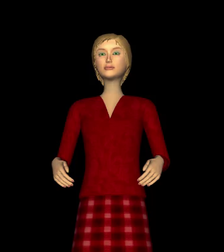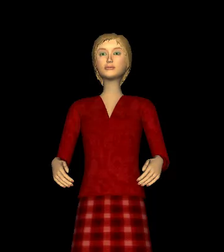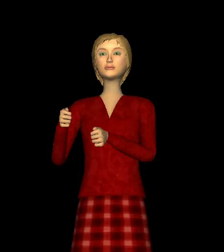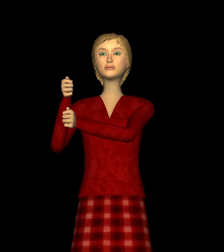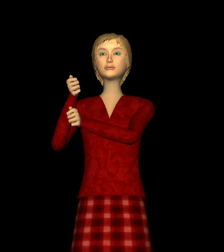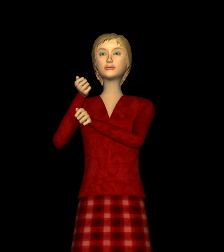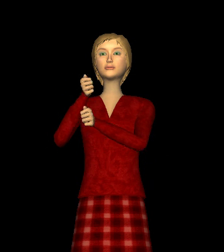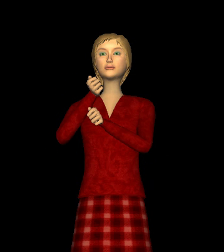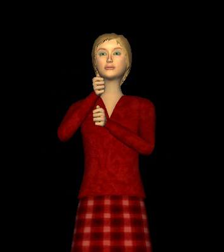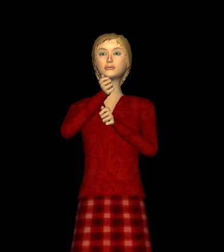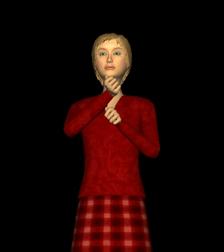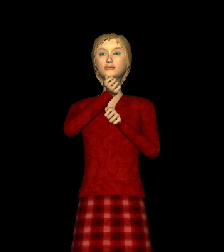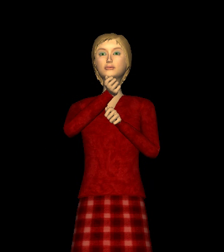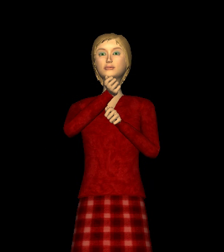يمسح